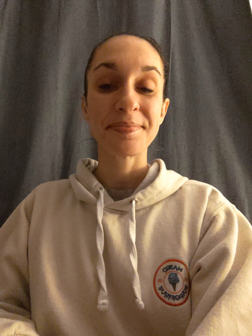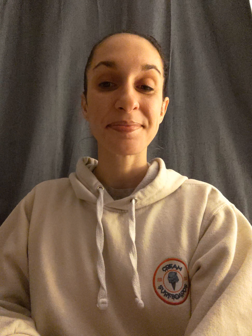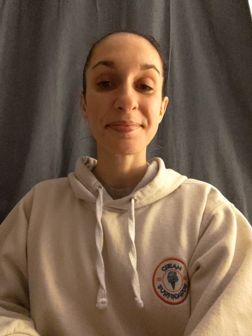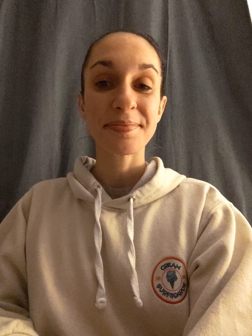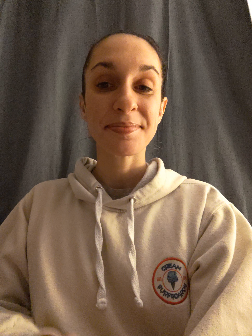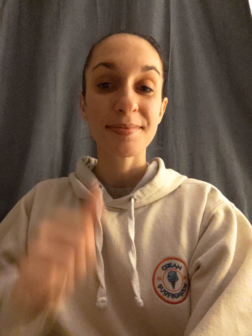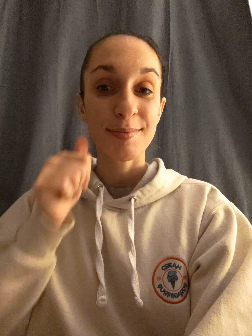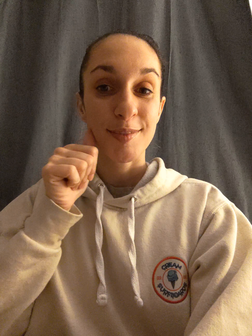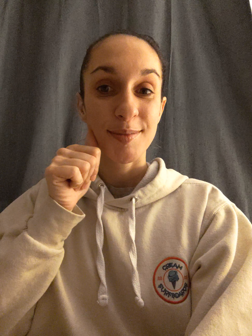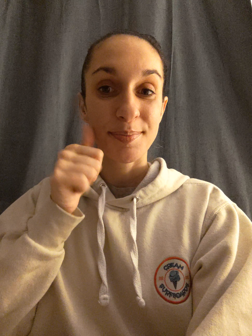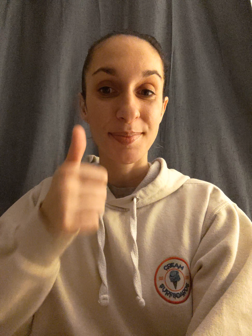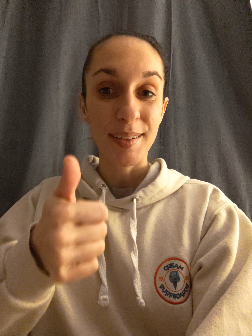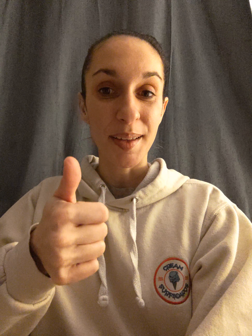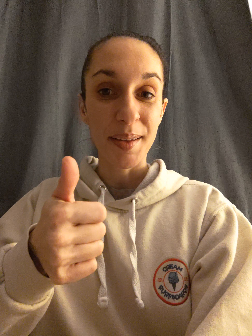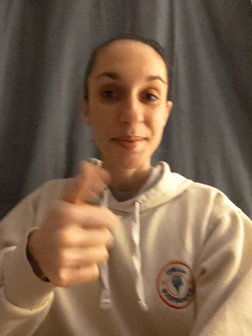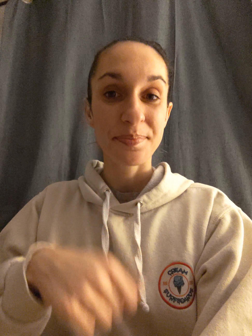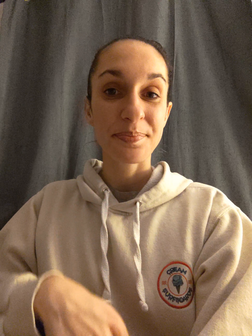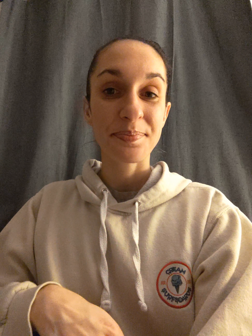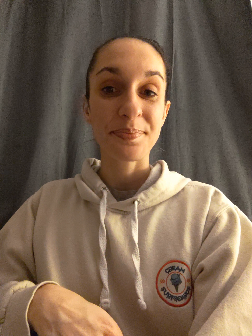tomorrow